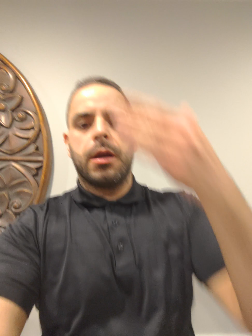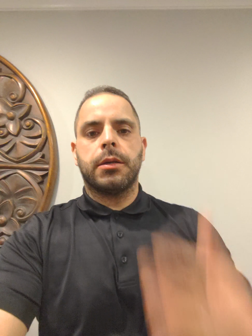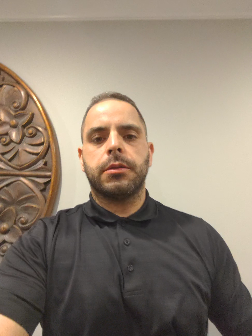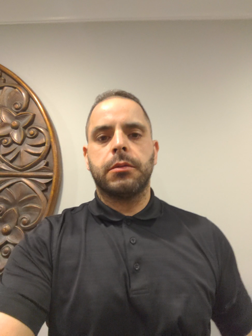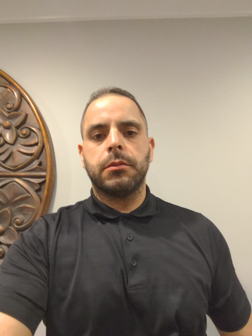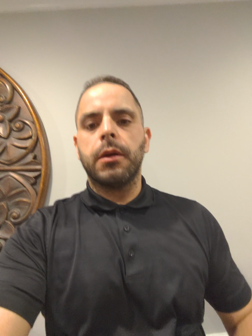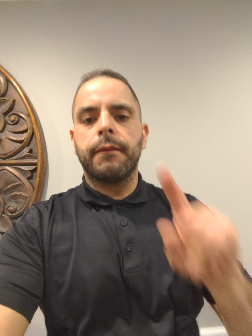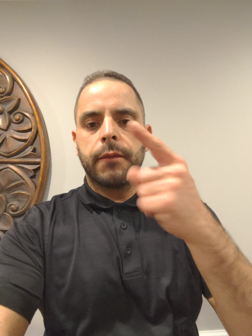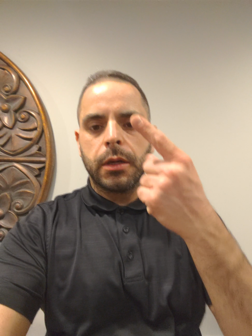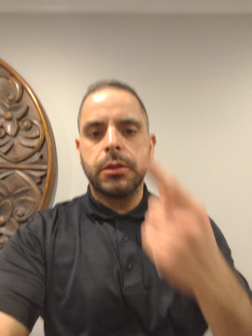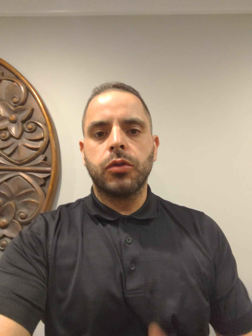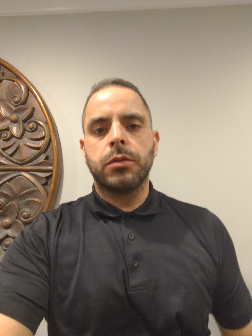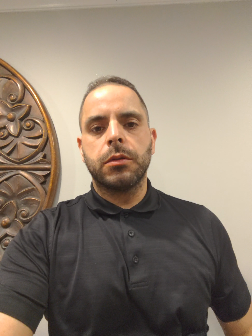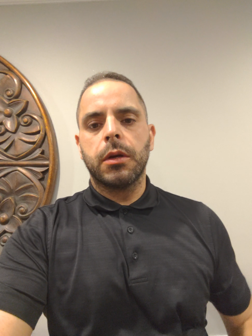first